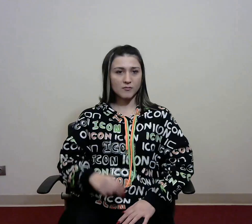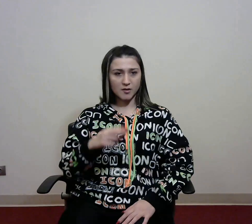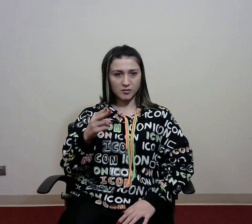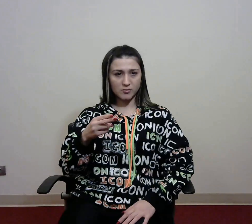D